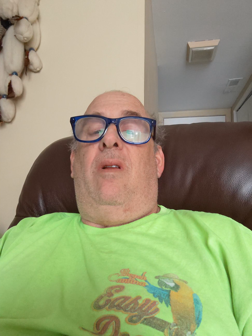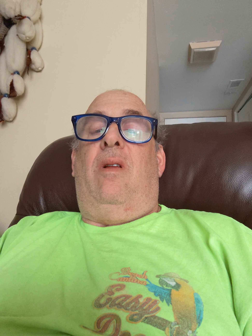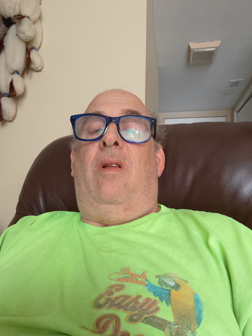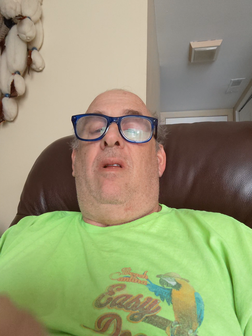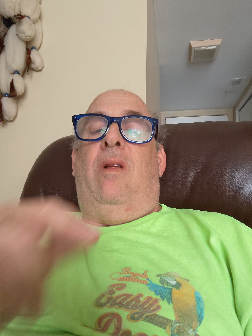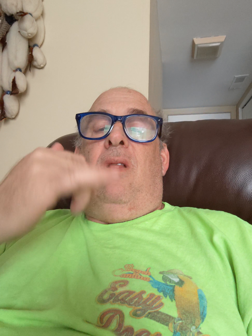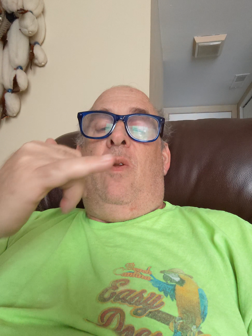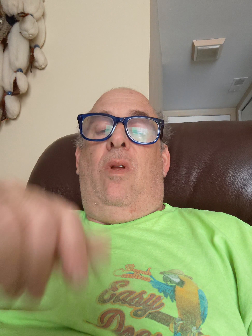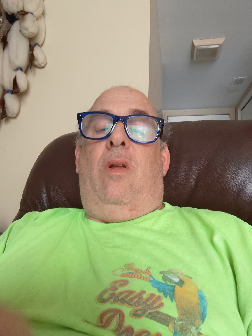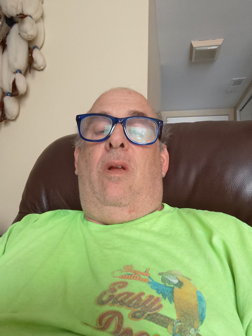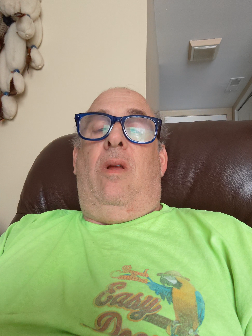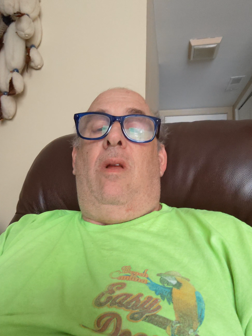yellow